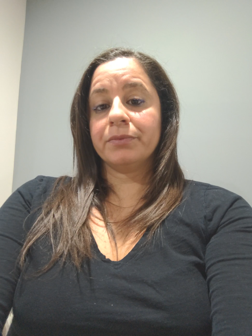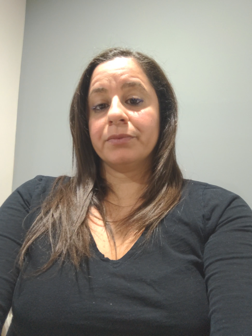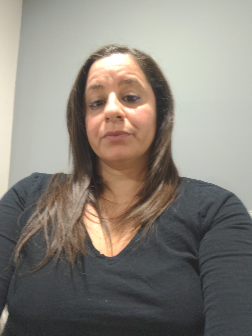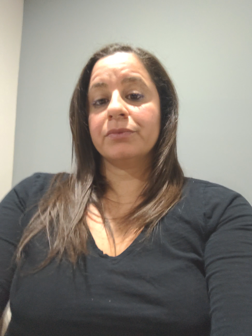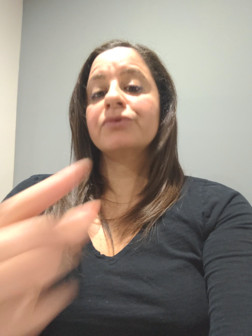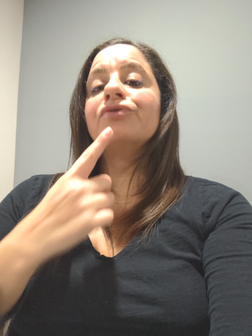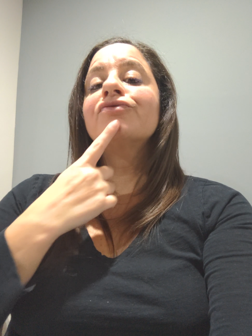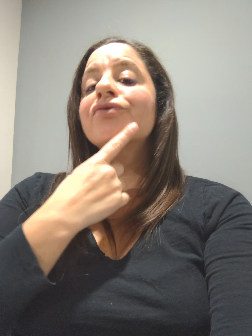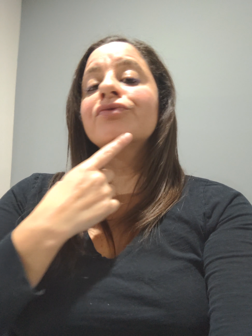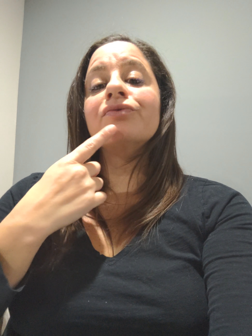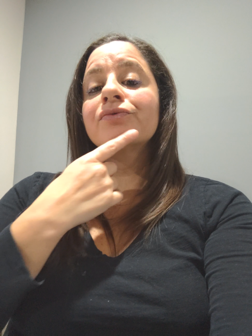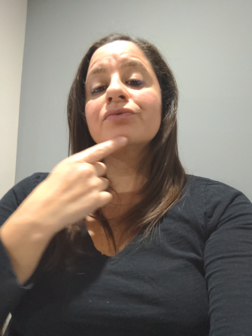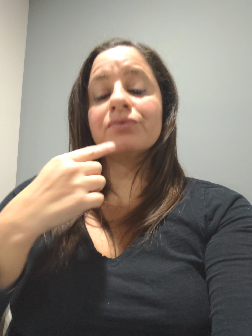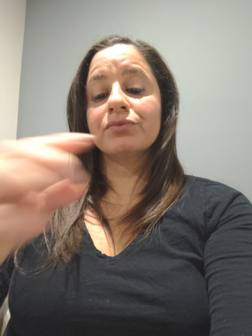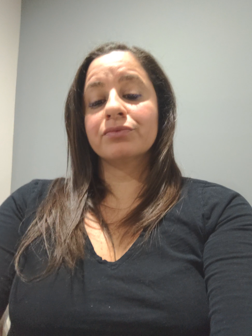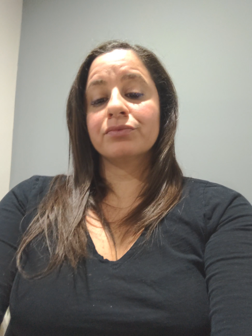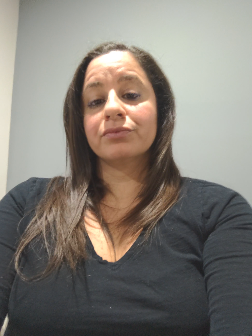chin